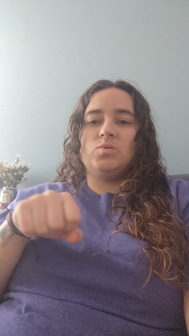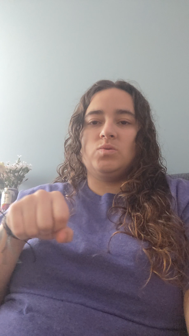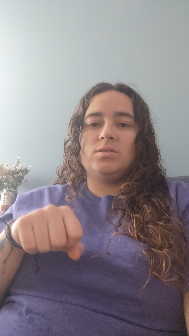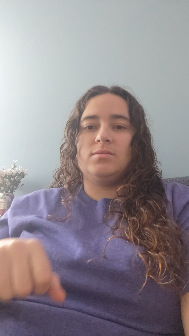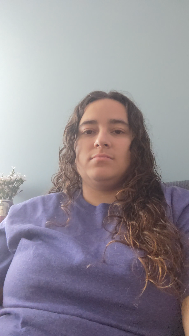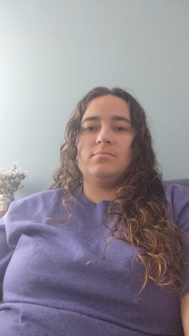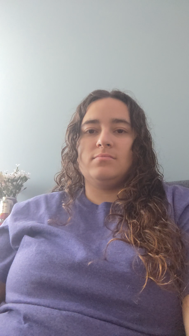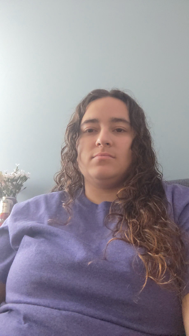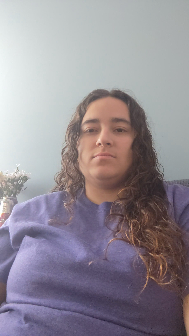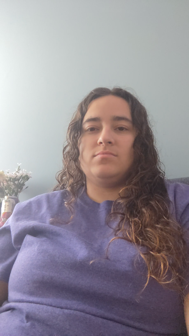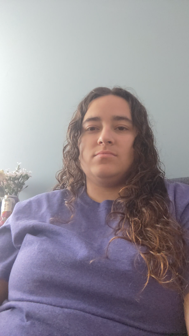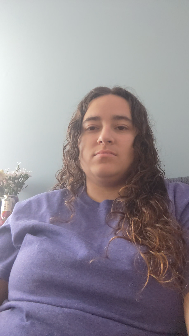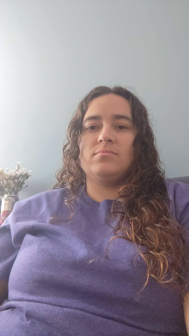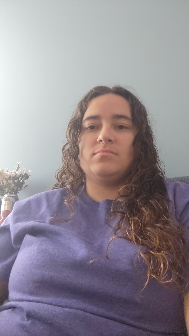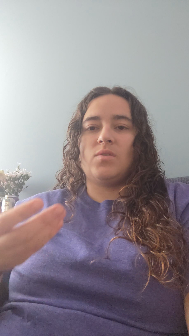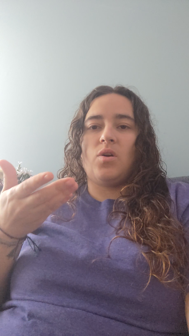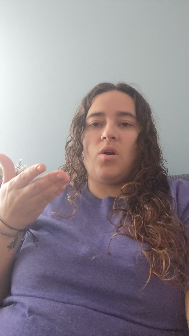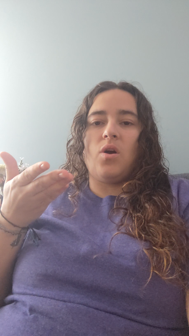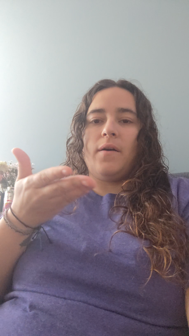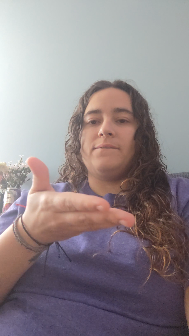oven